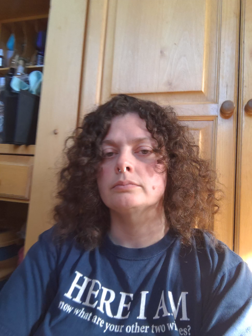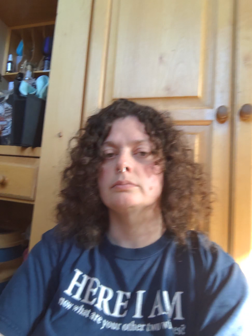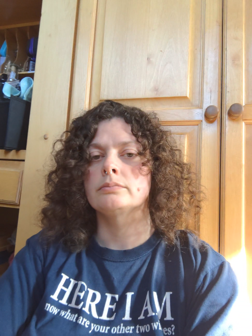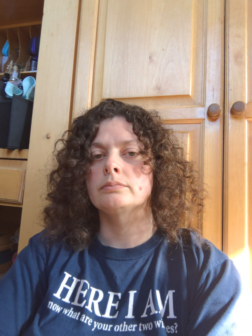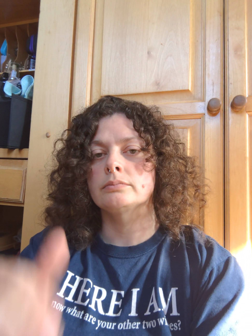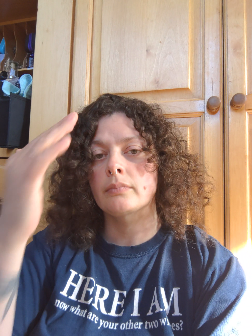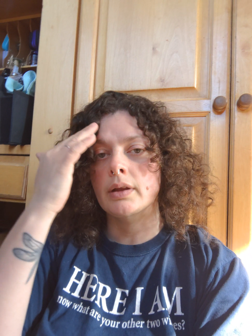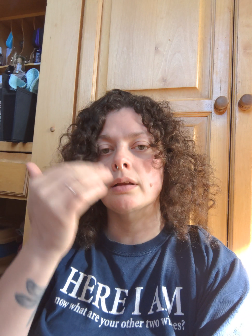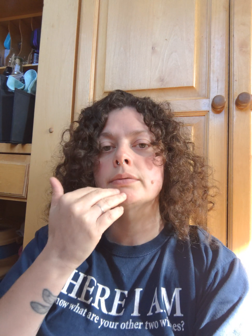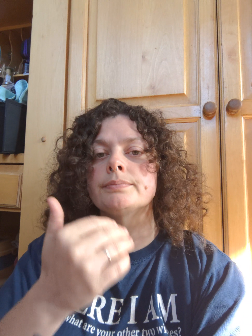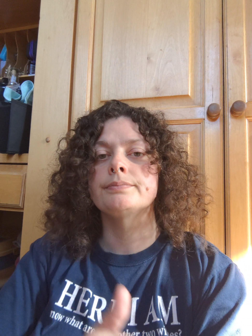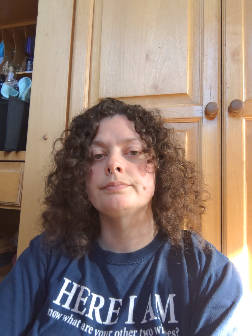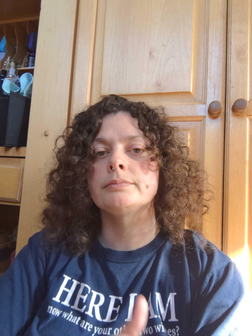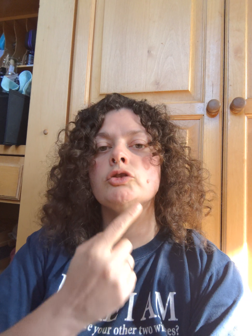head